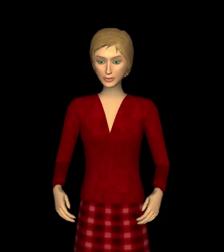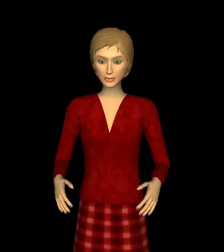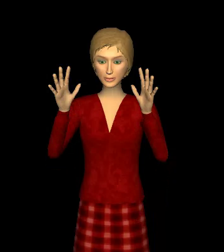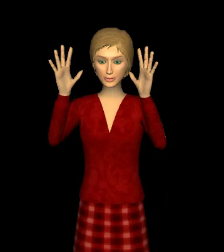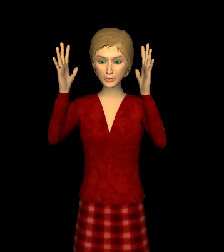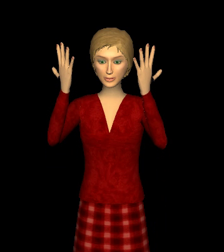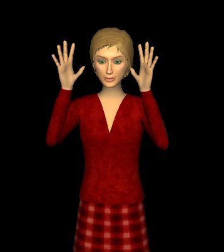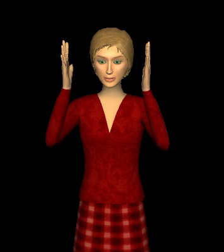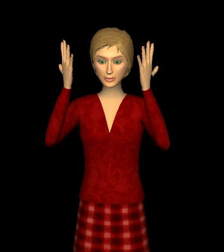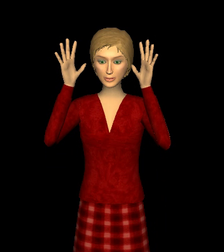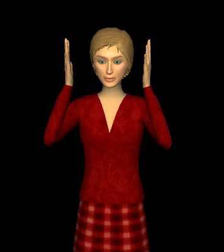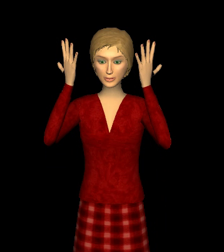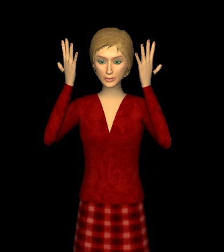غابة